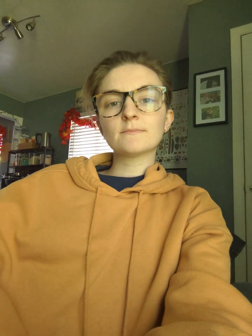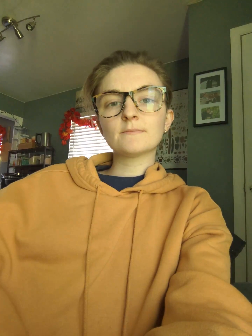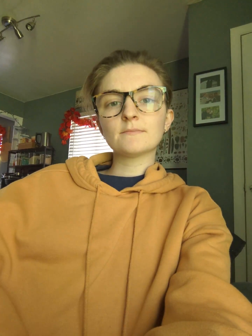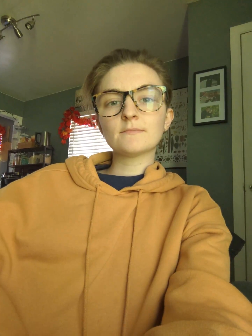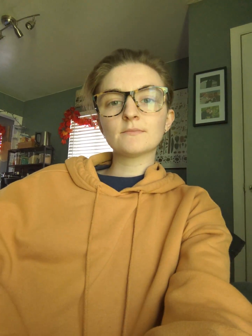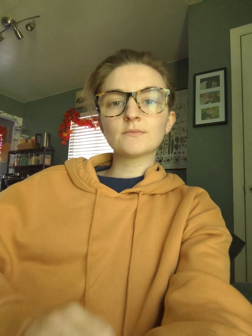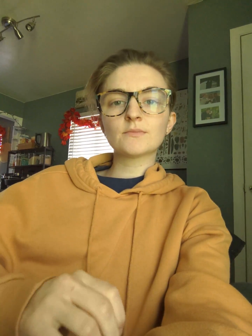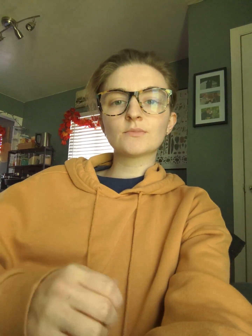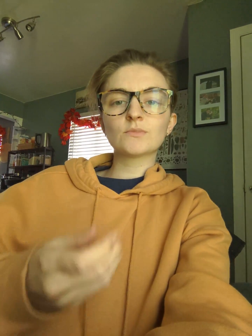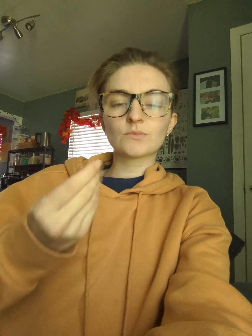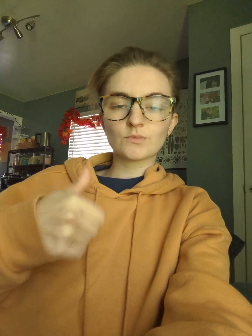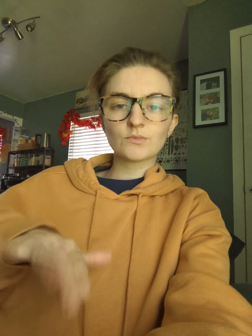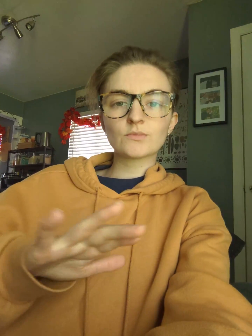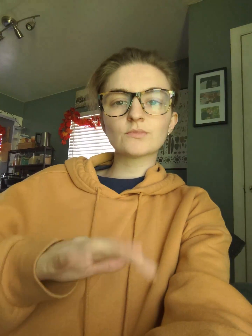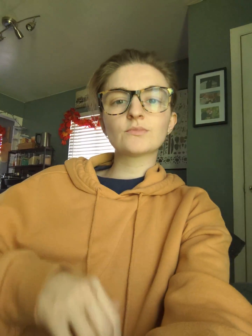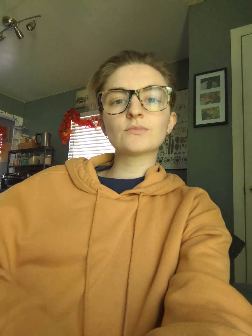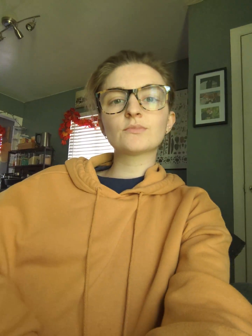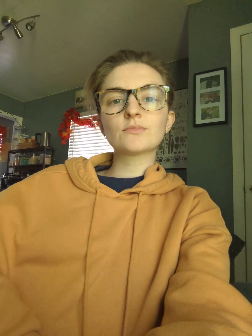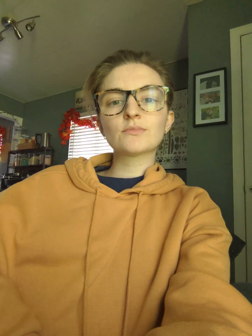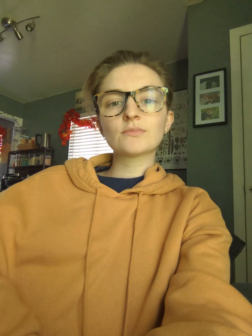garden